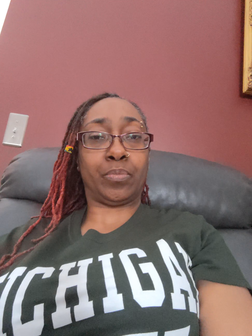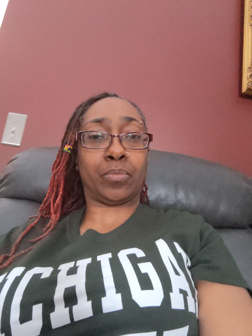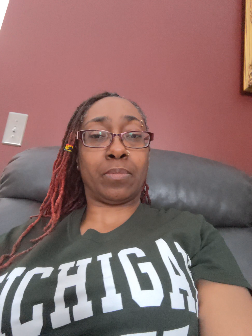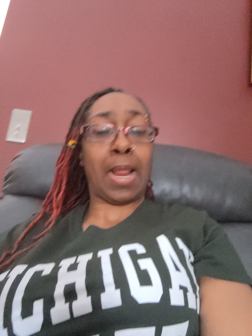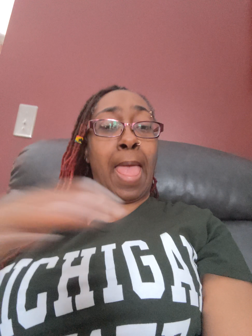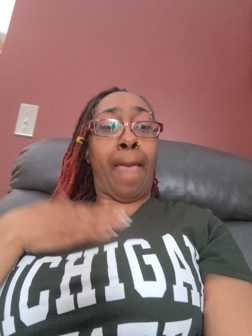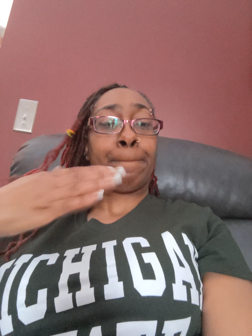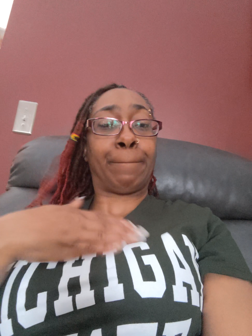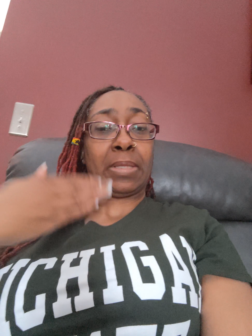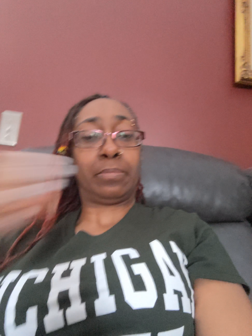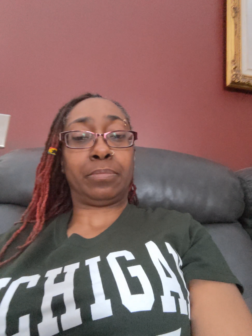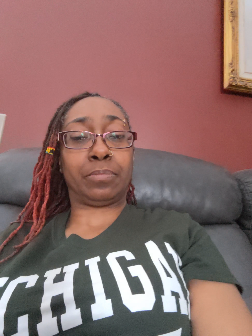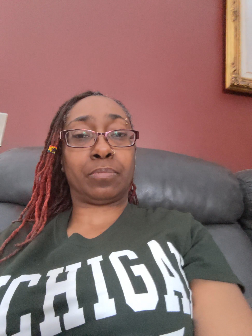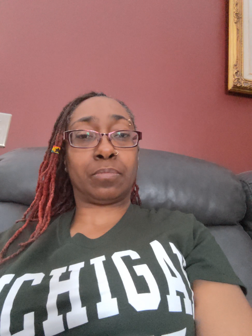happy